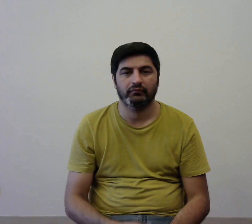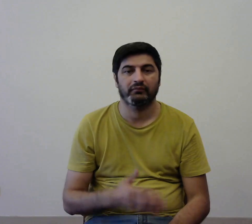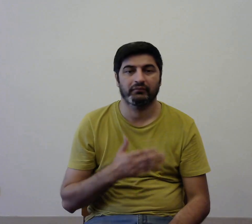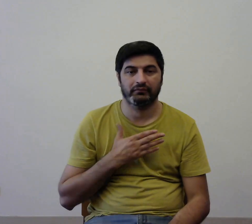mən